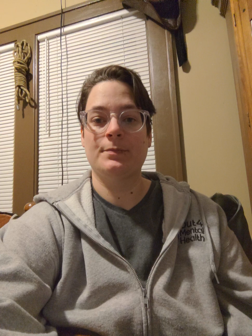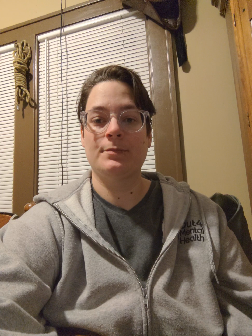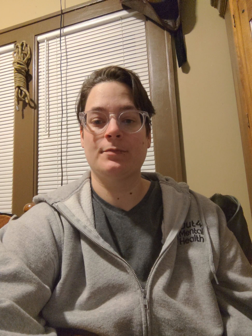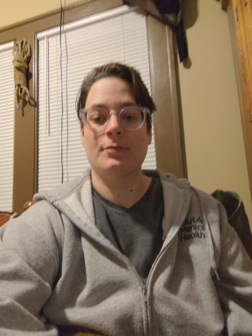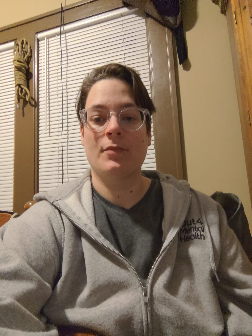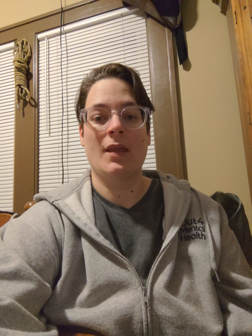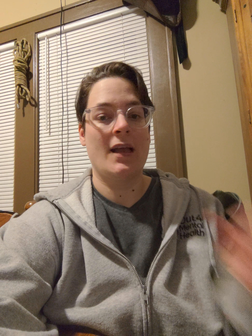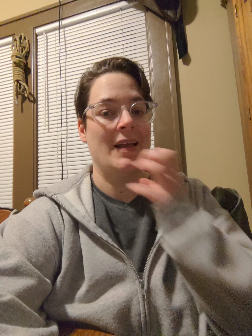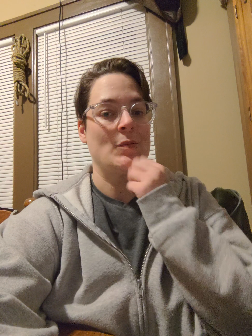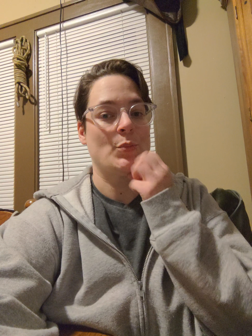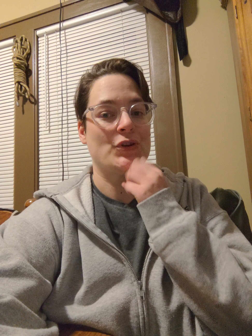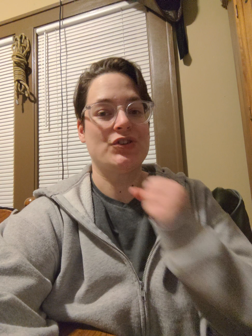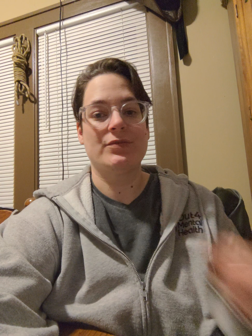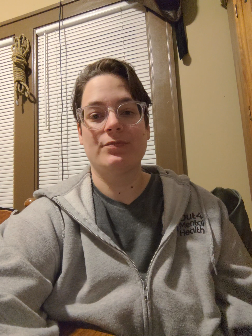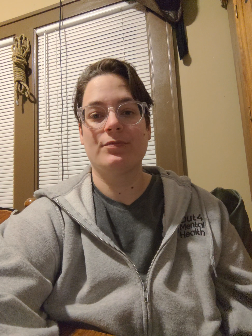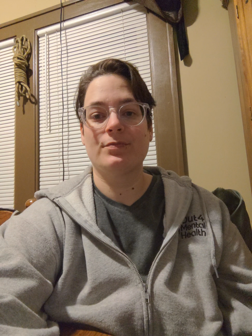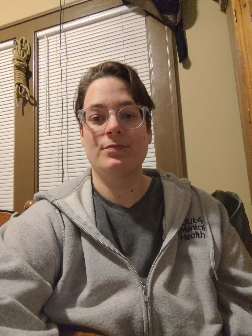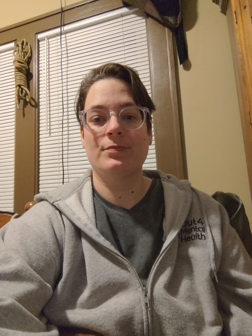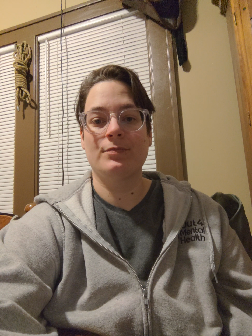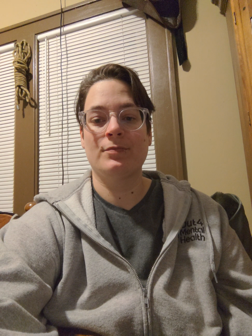underwear